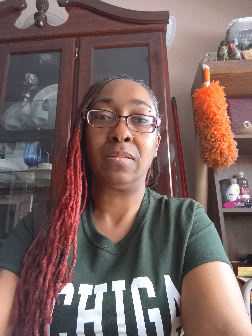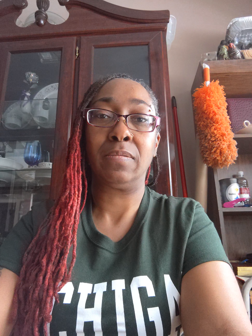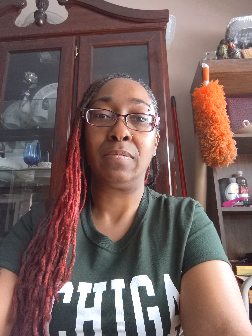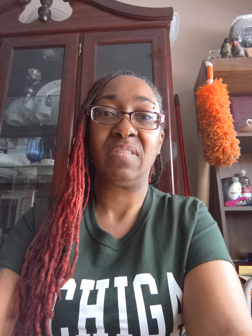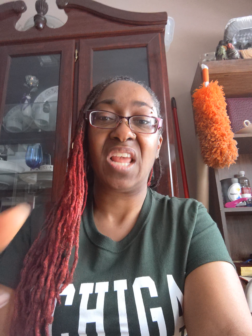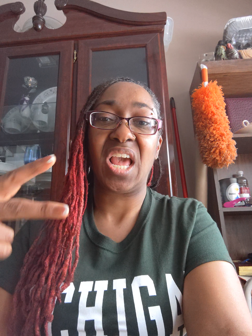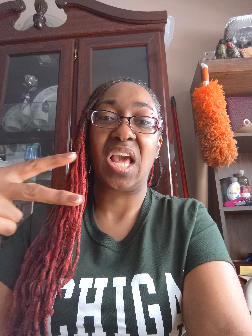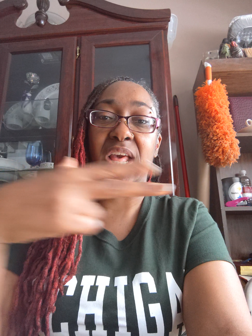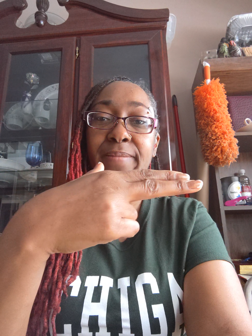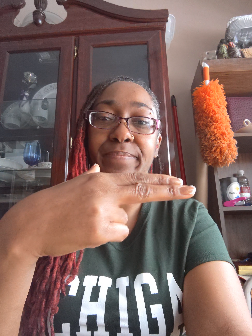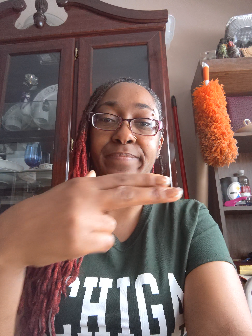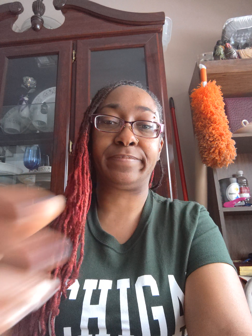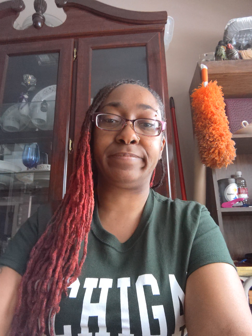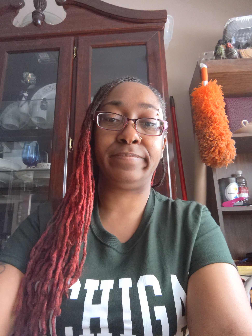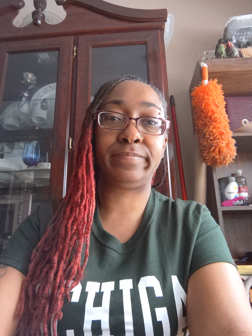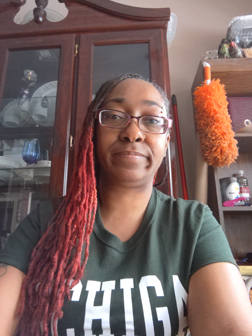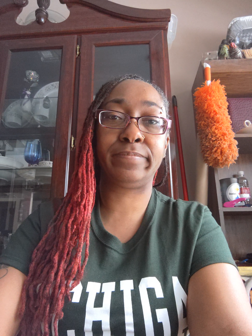cut